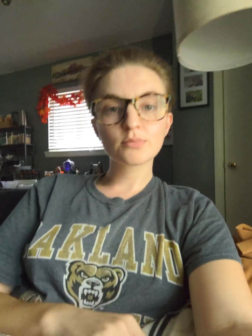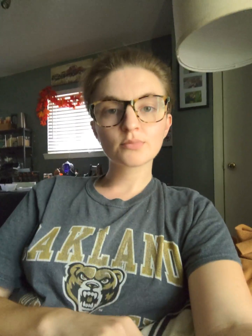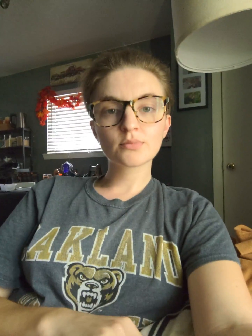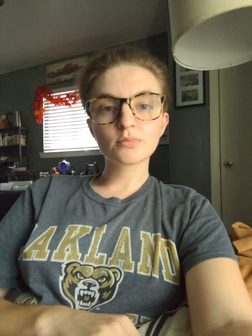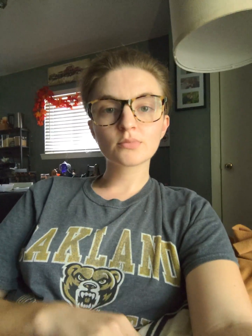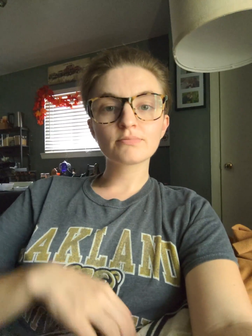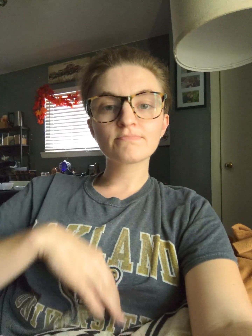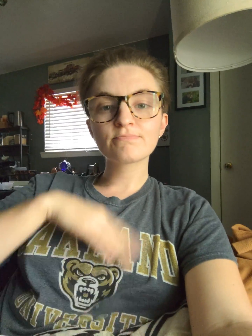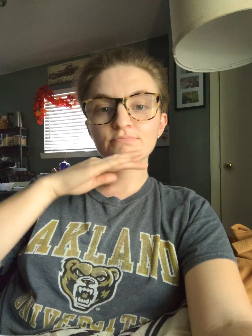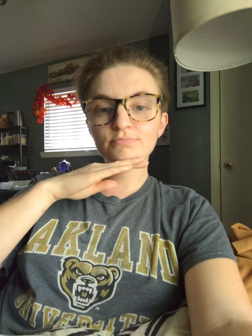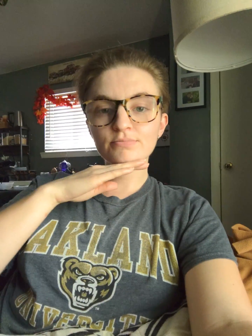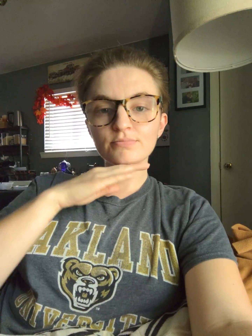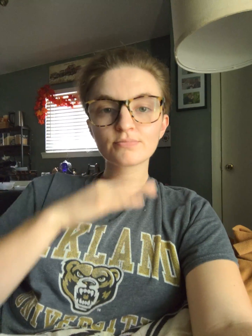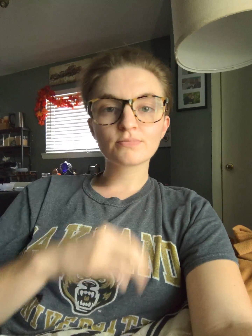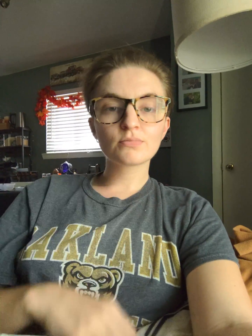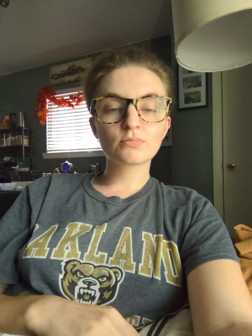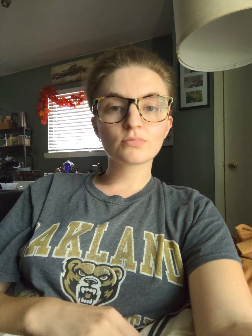full